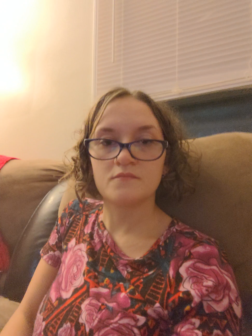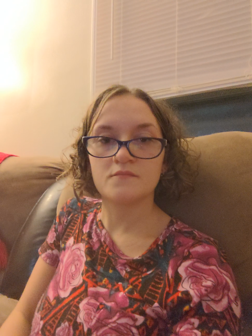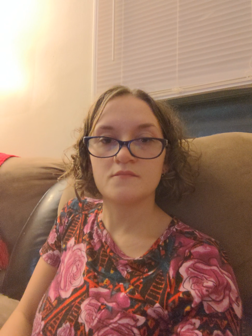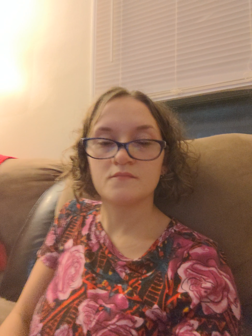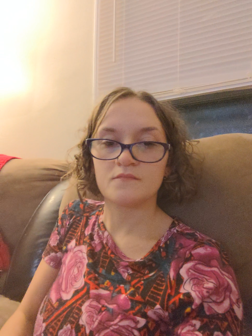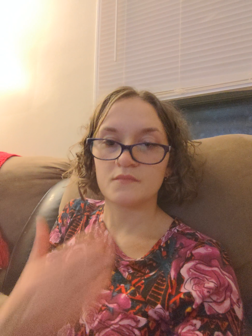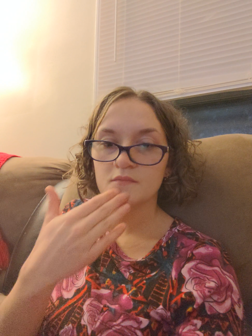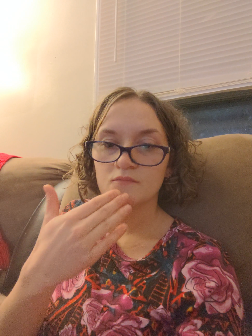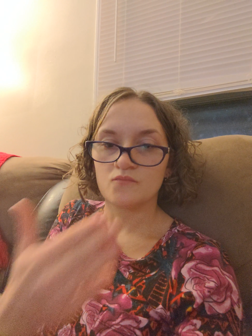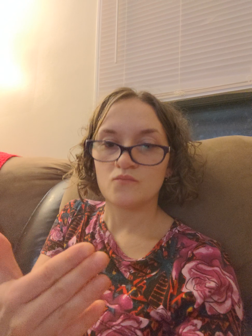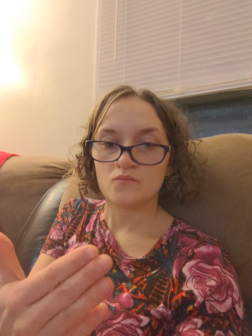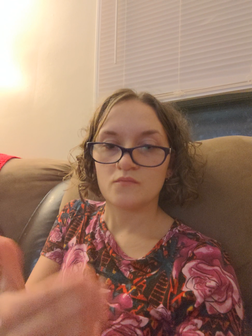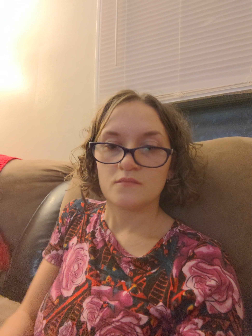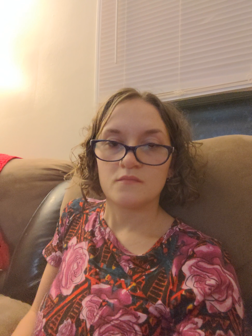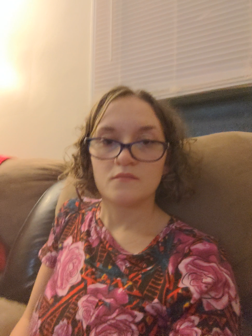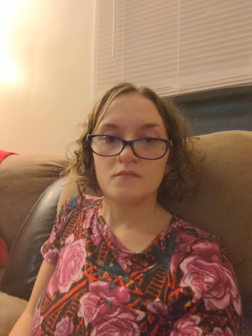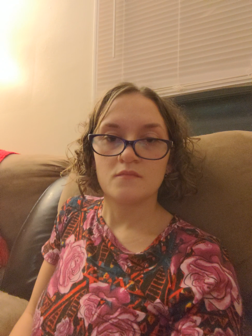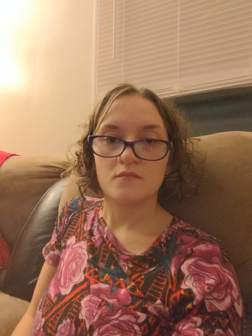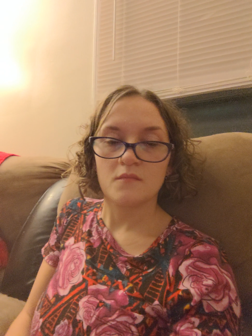thank you